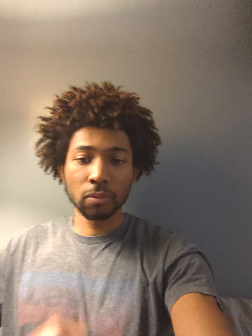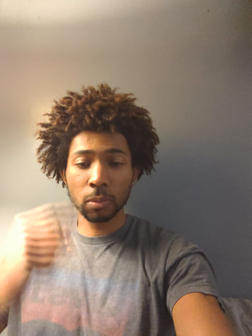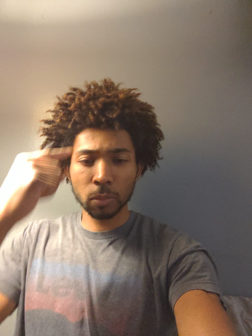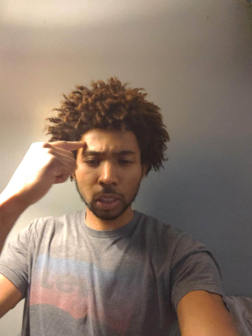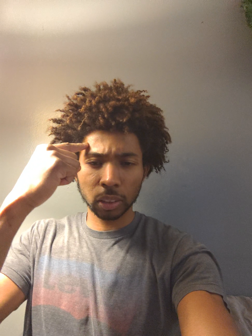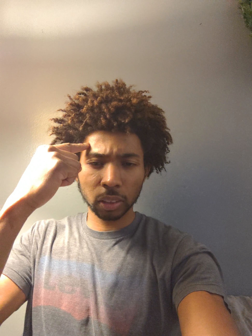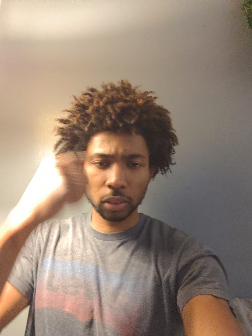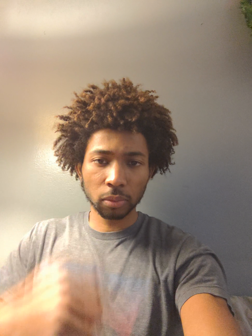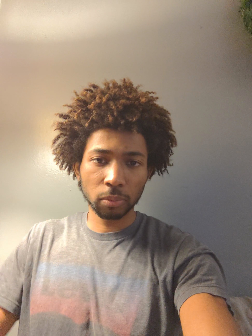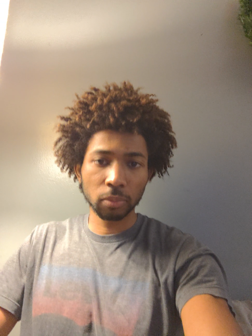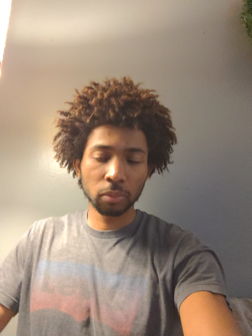think